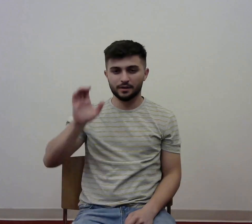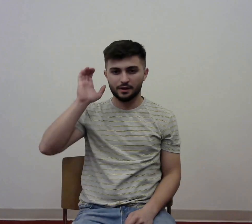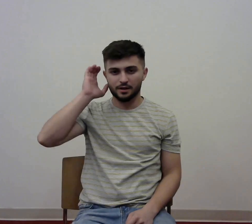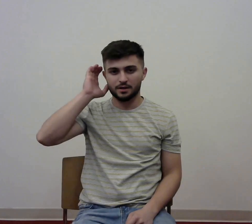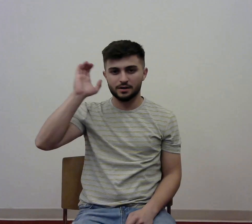eşitmə